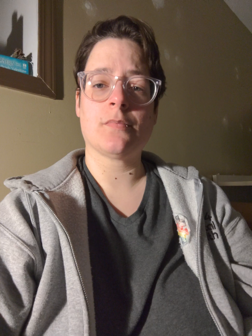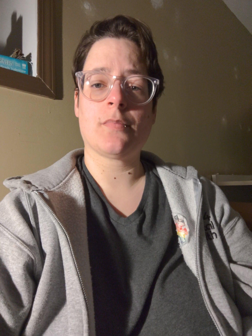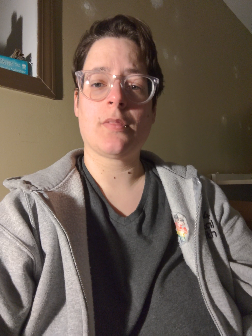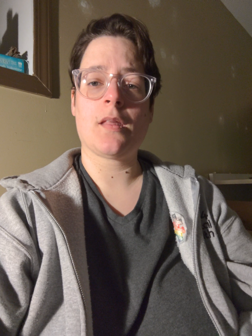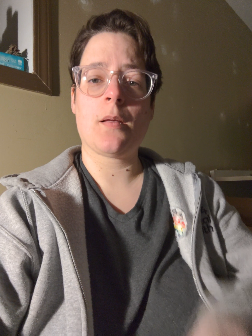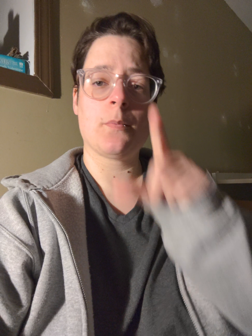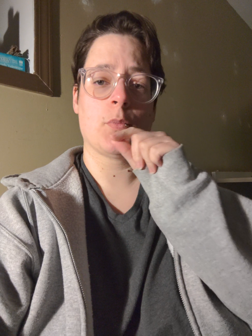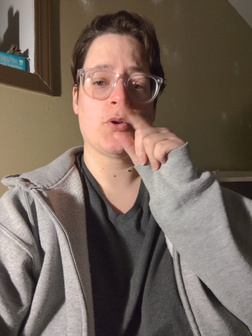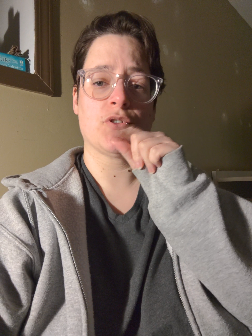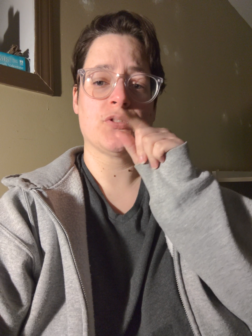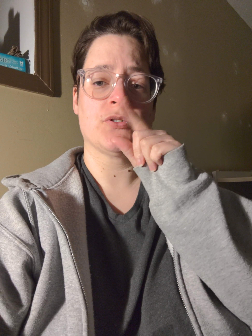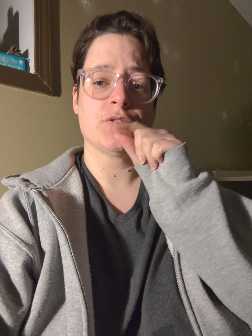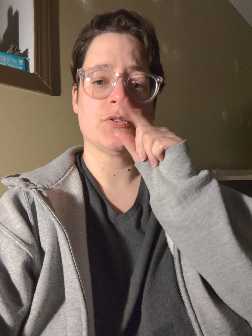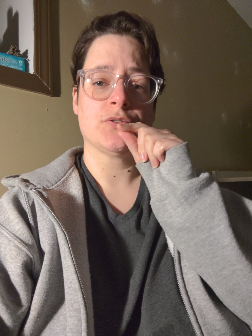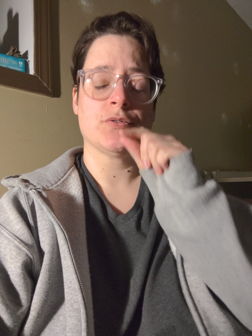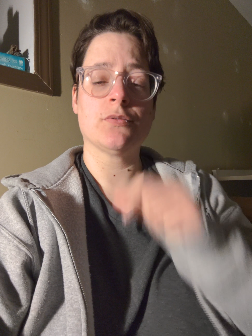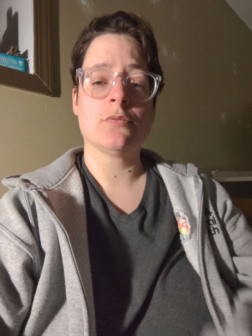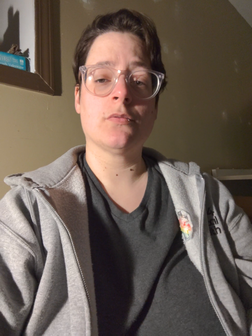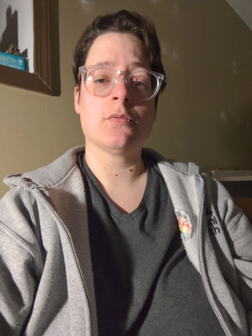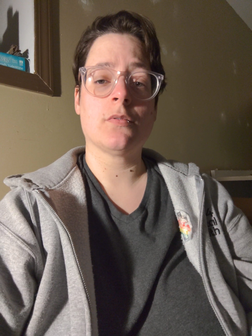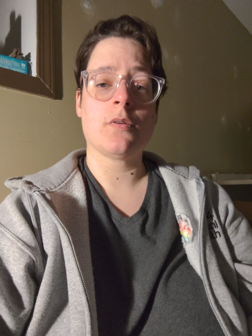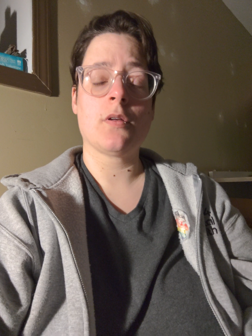bird